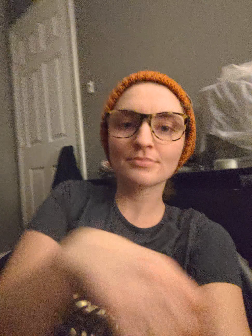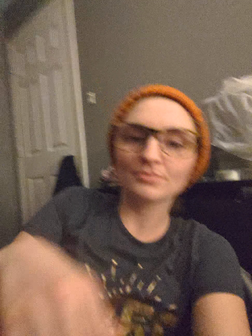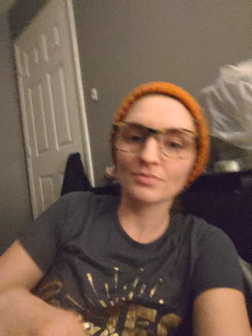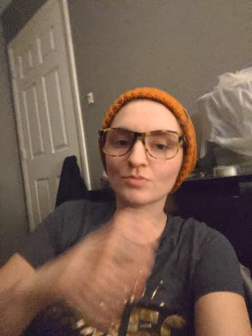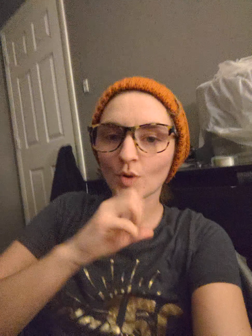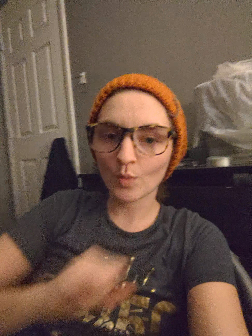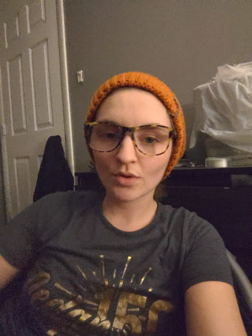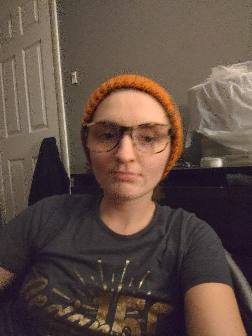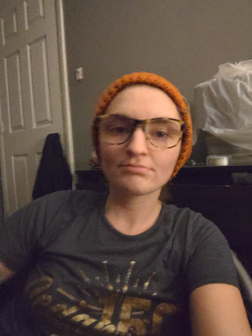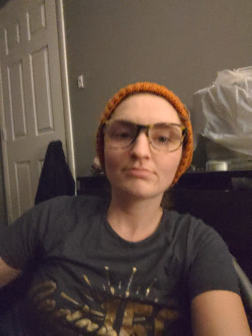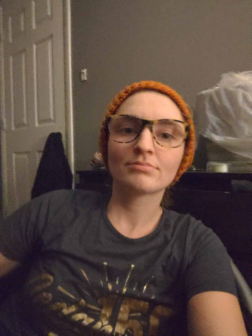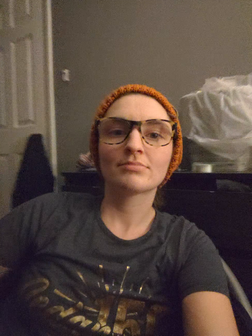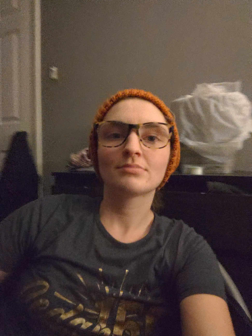old